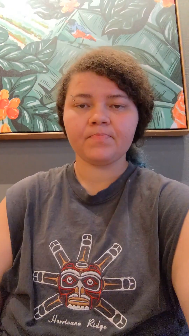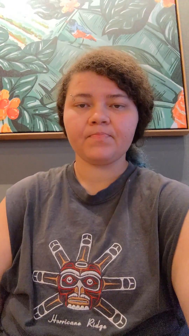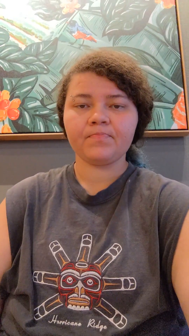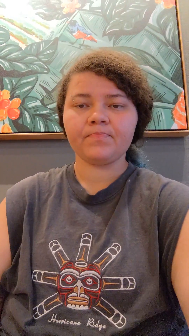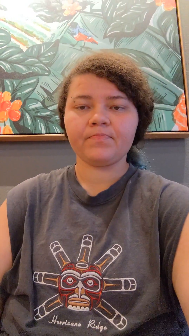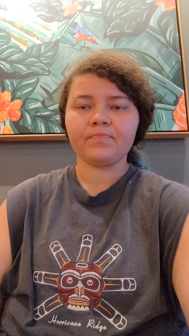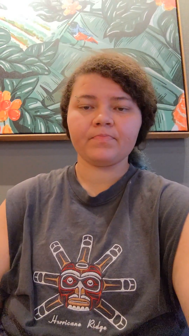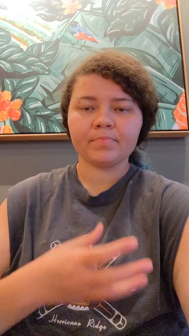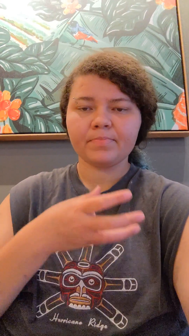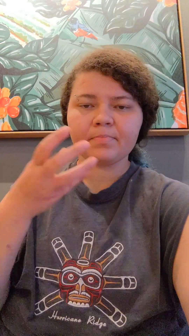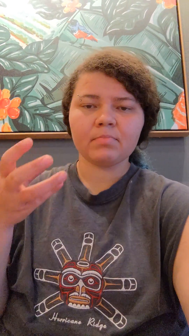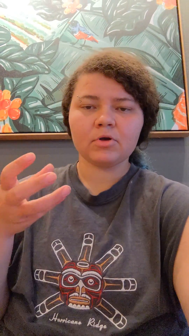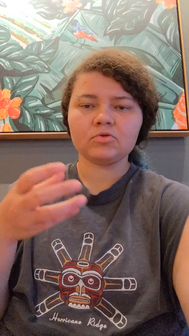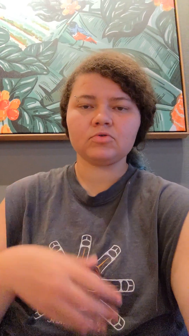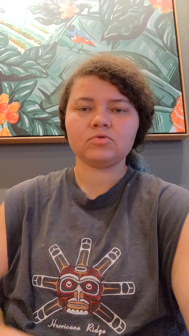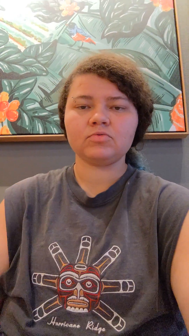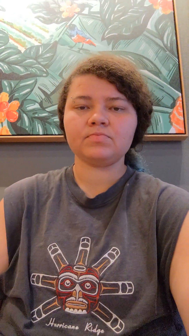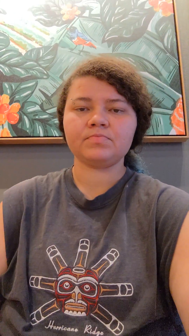much